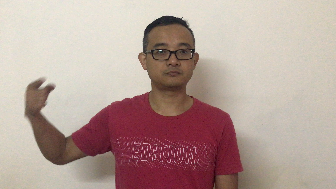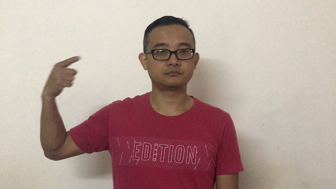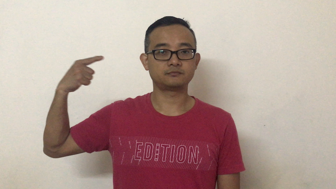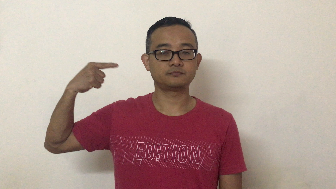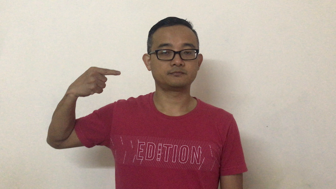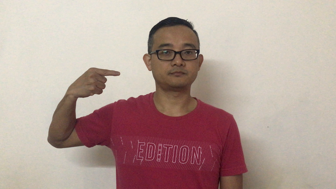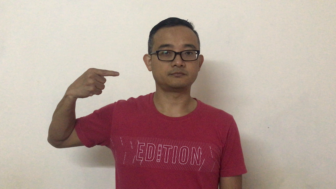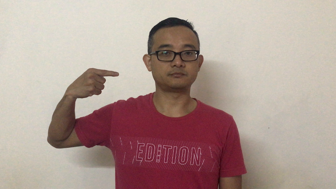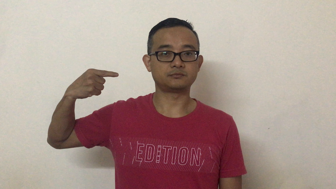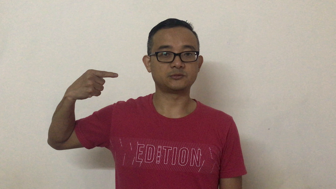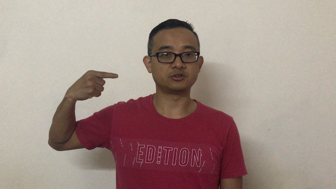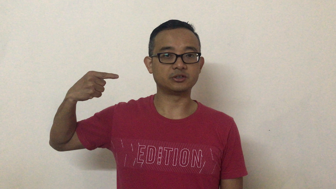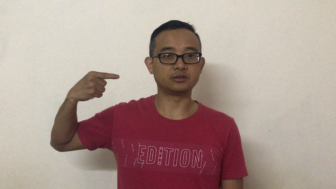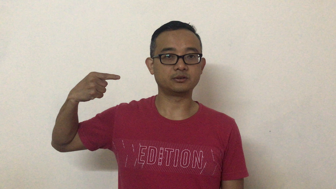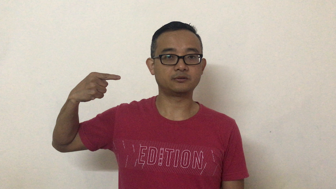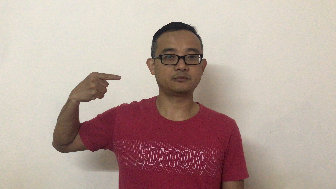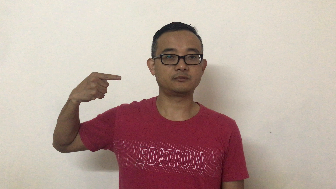न